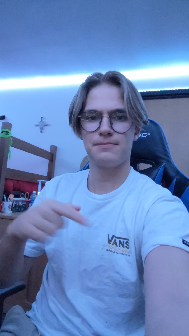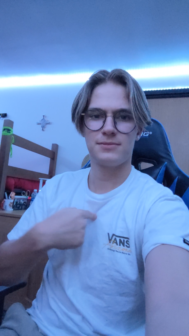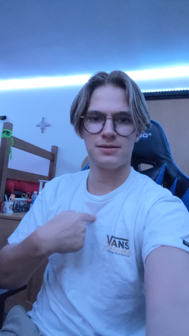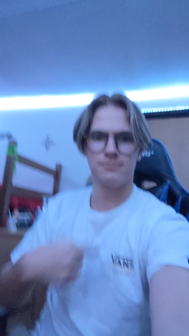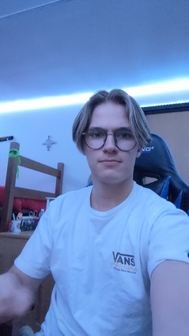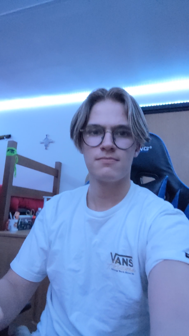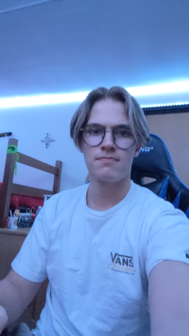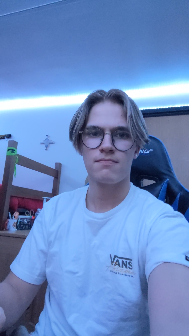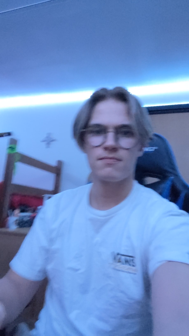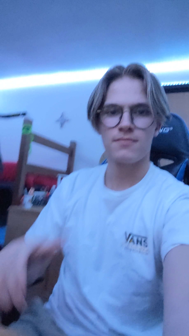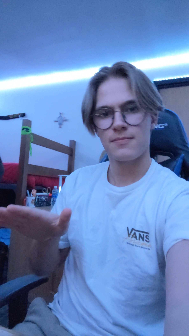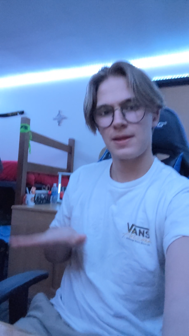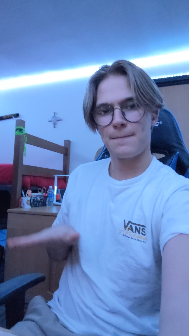penguin